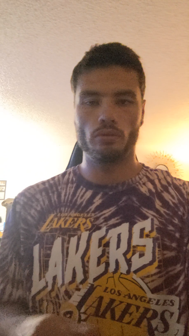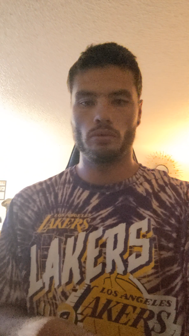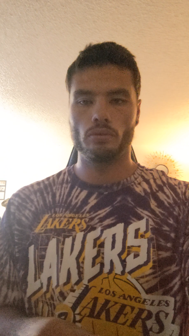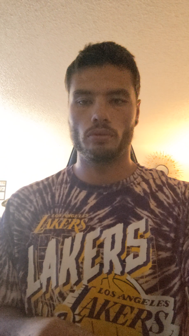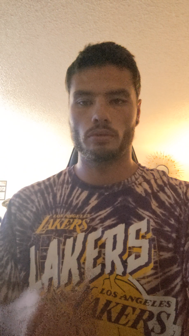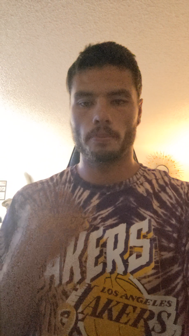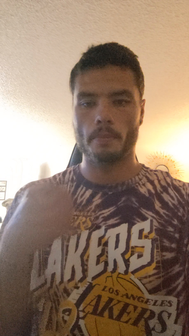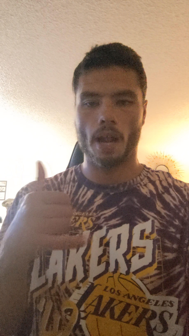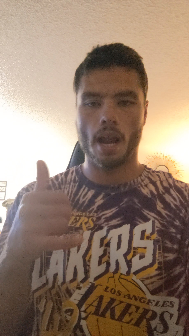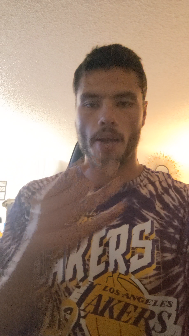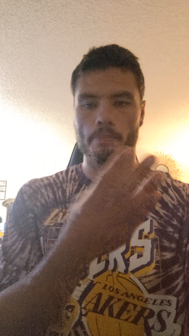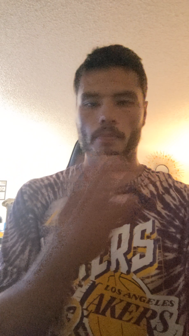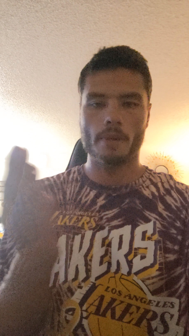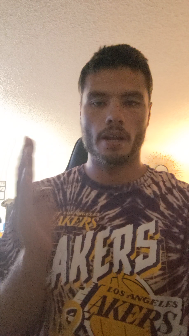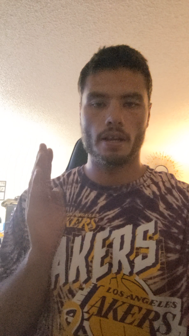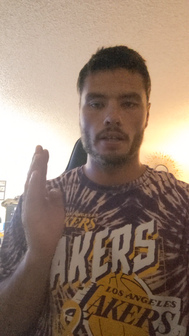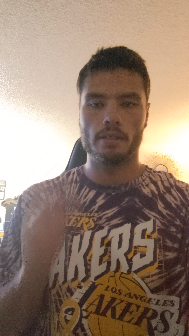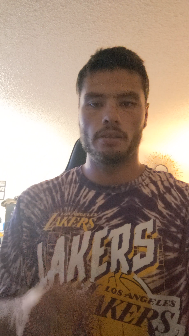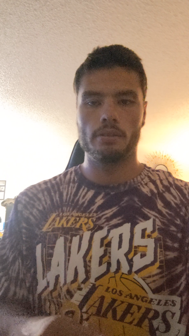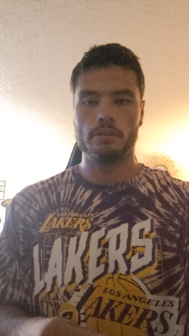playpen